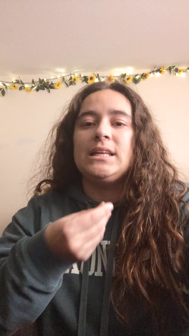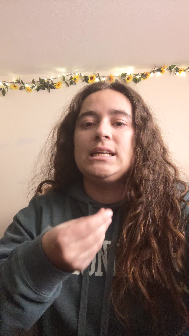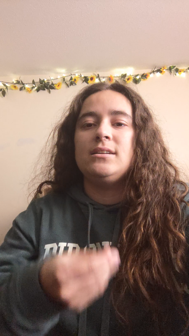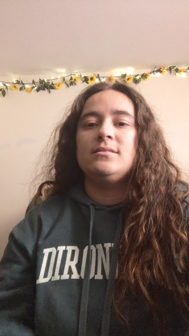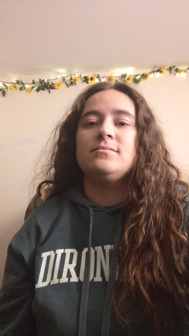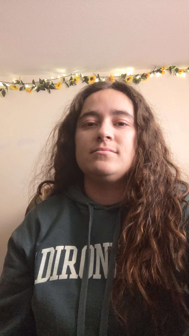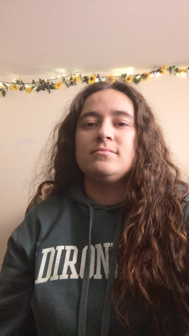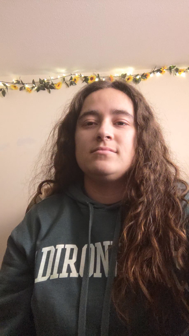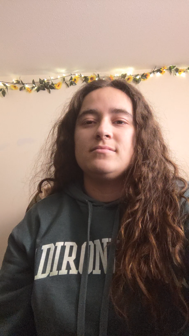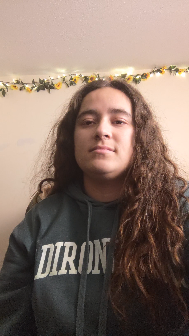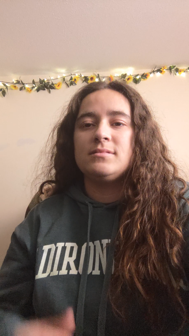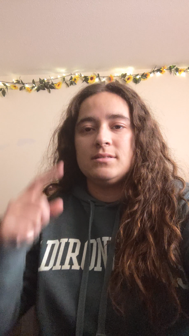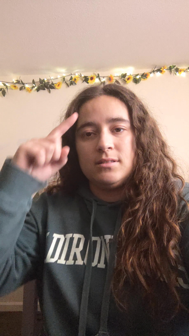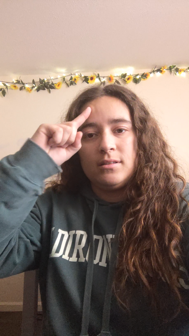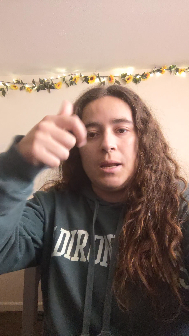dime